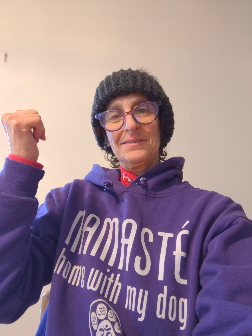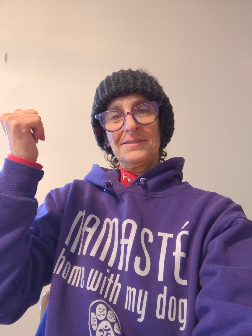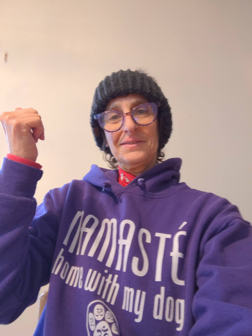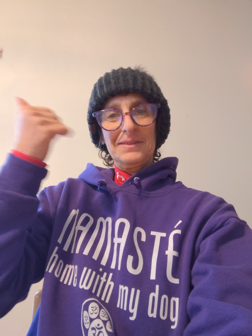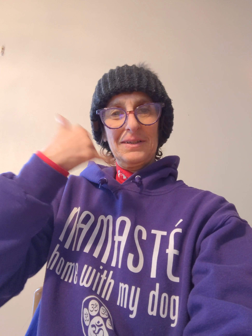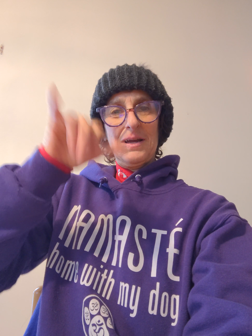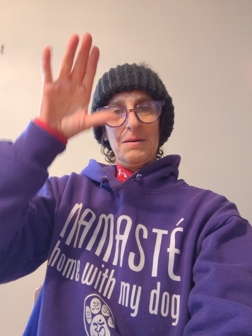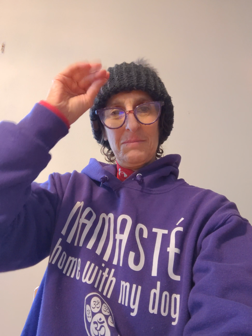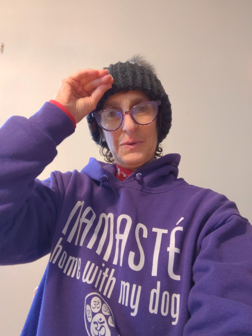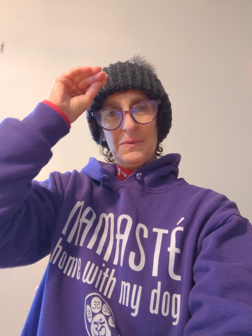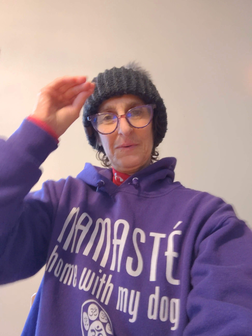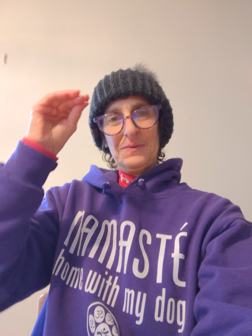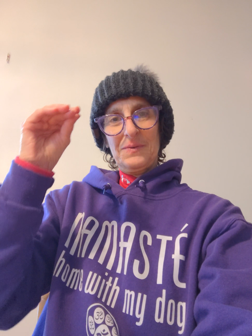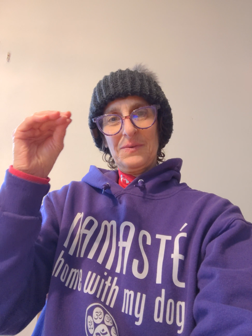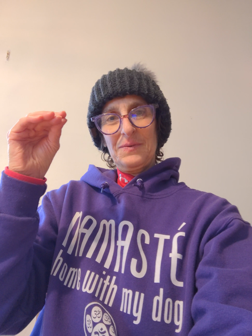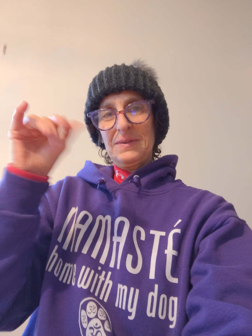cowboy